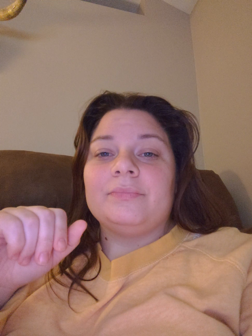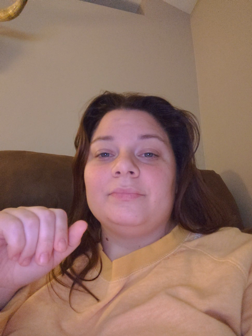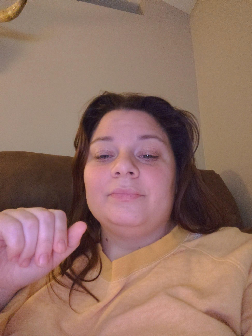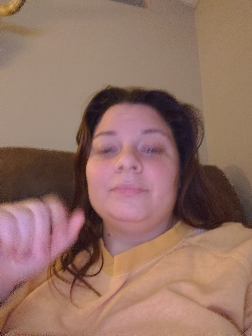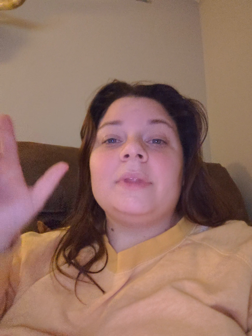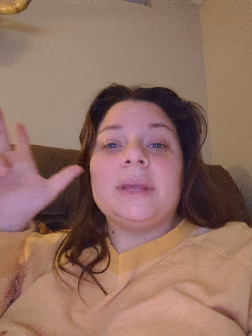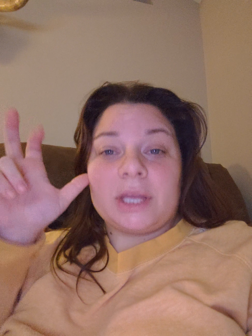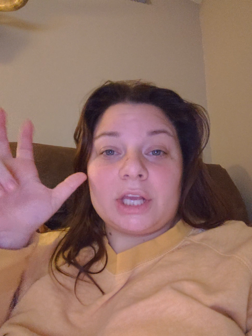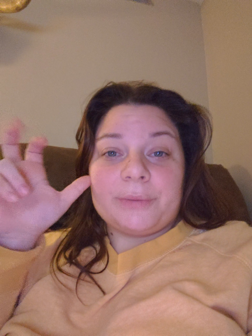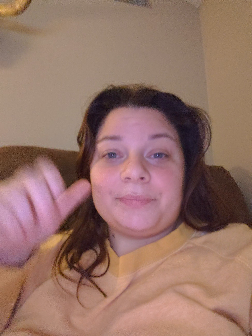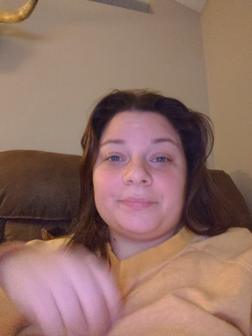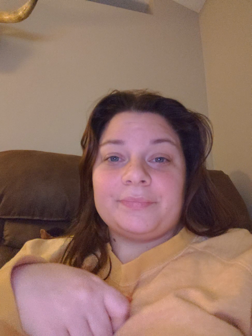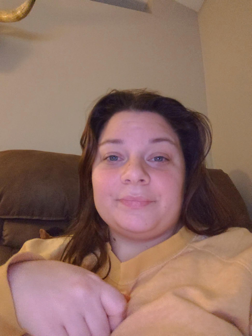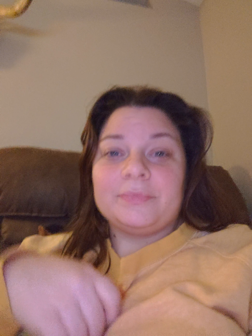hear